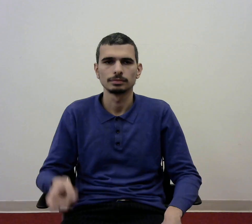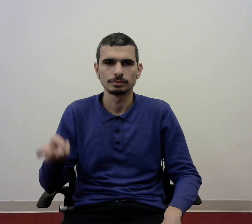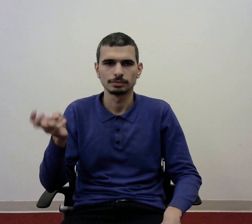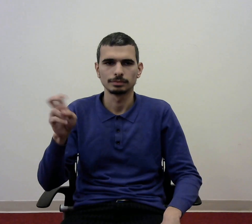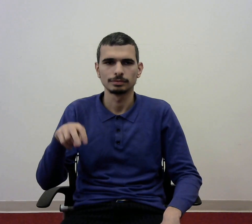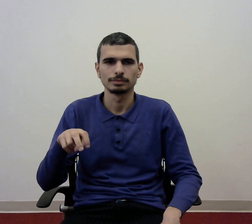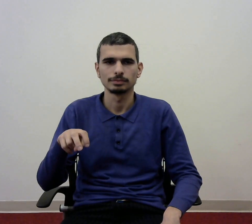gəlmək